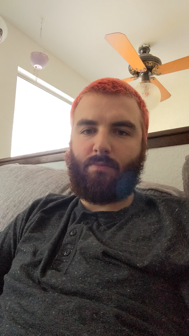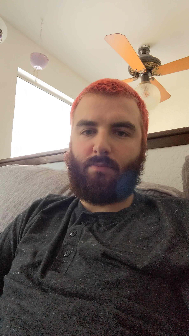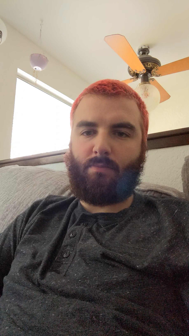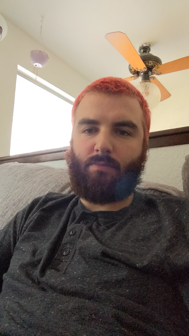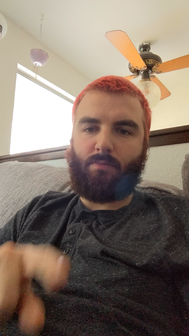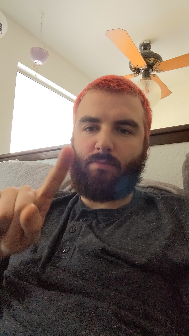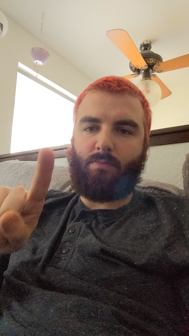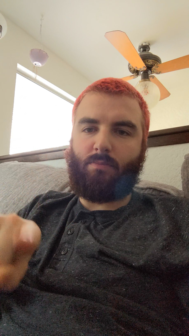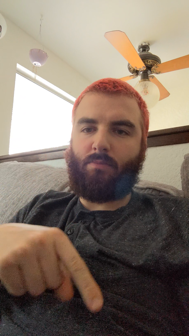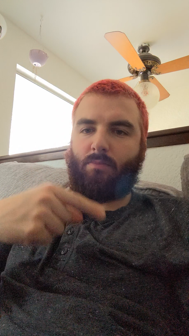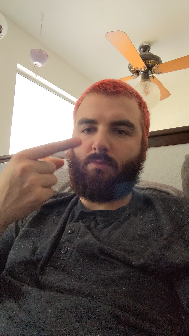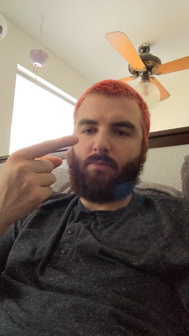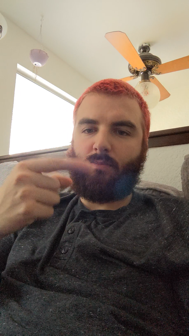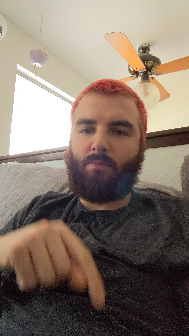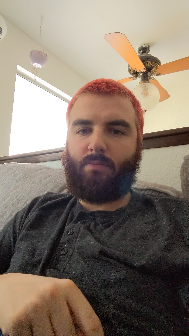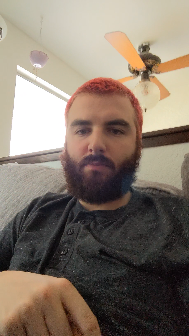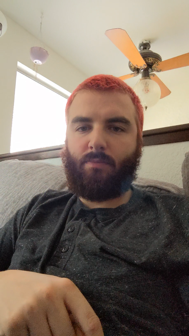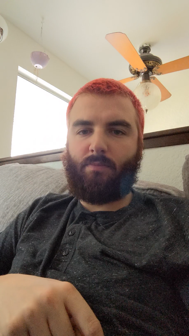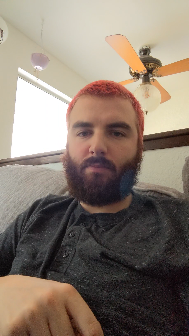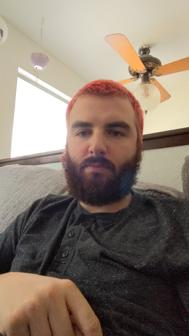long